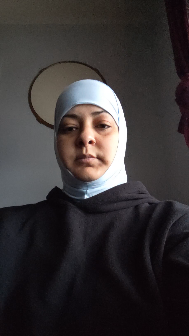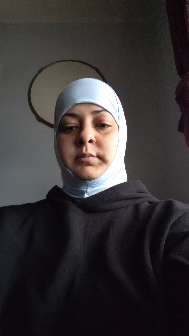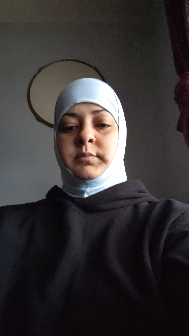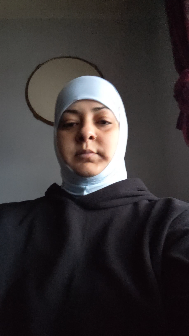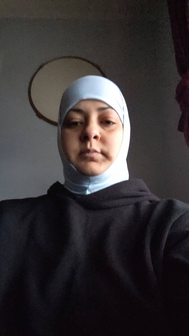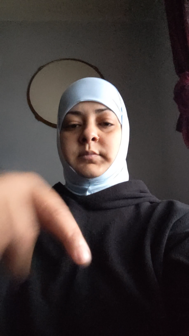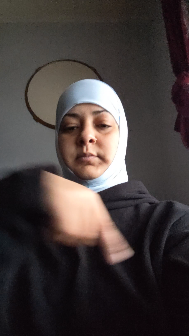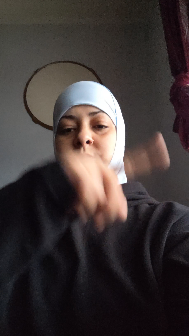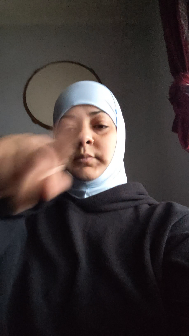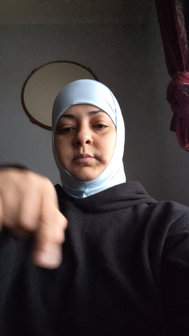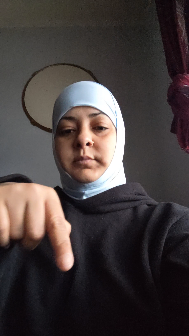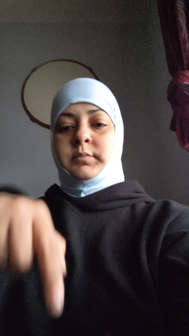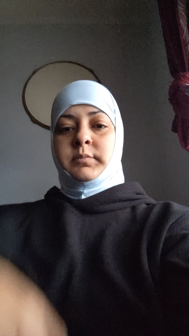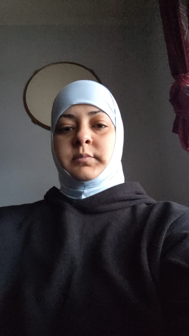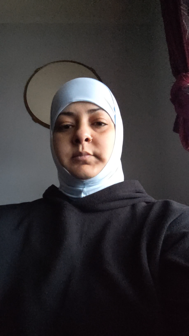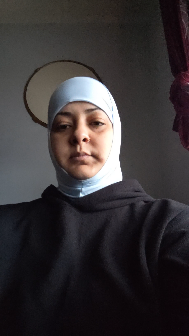around